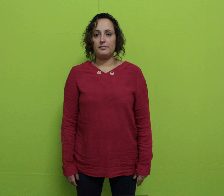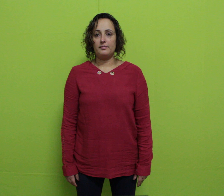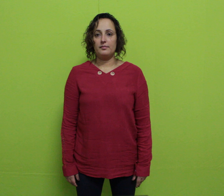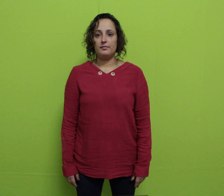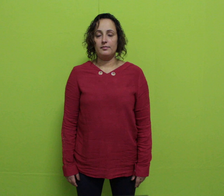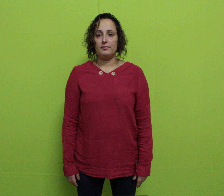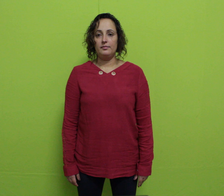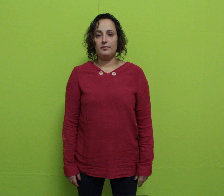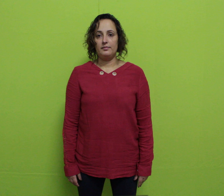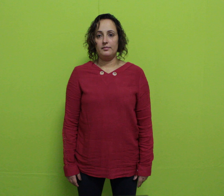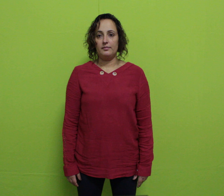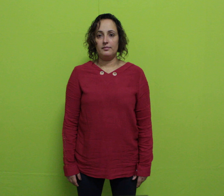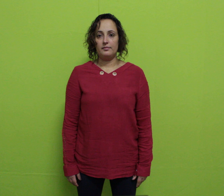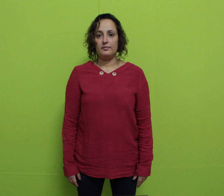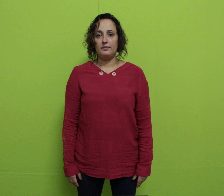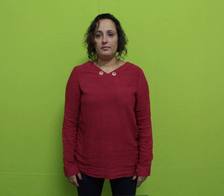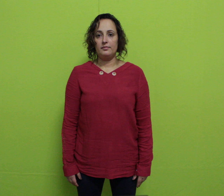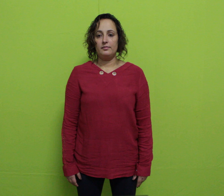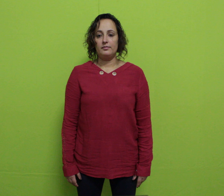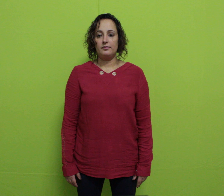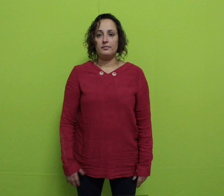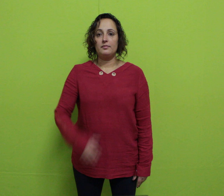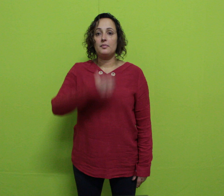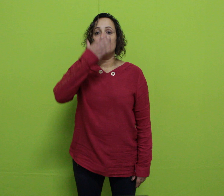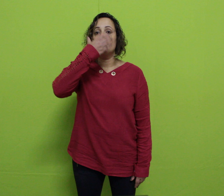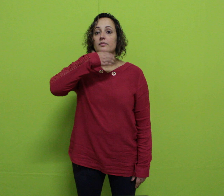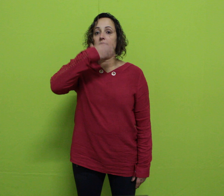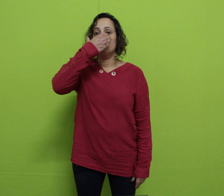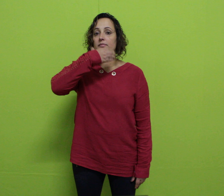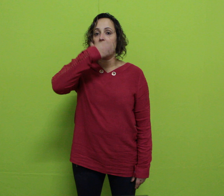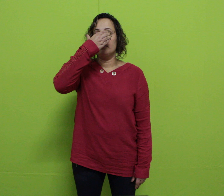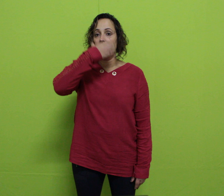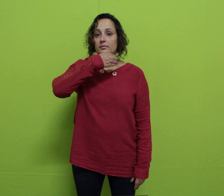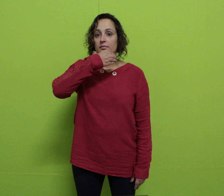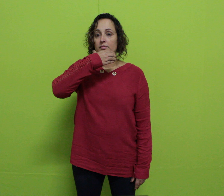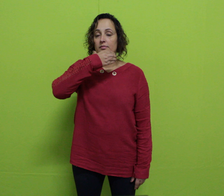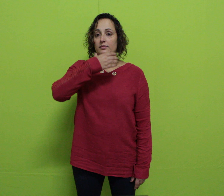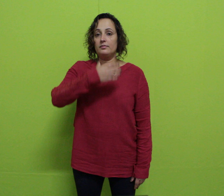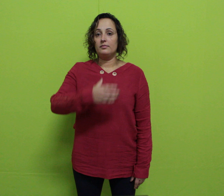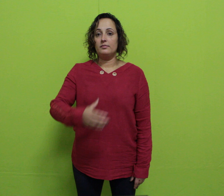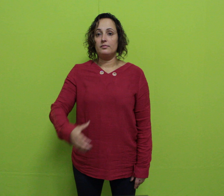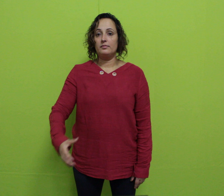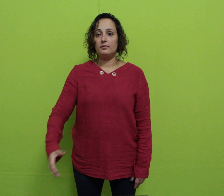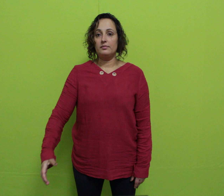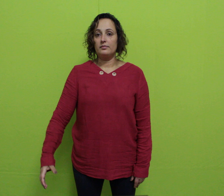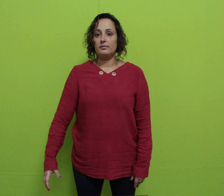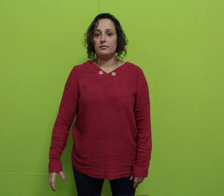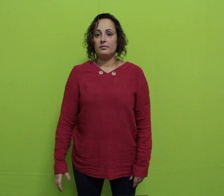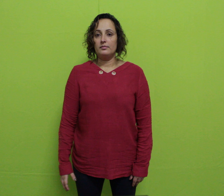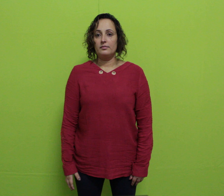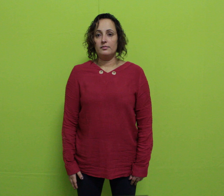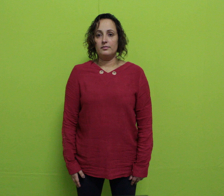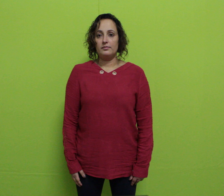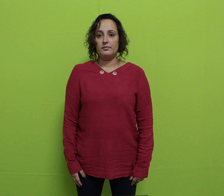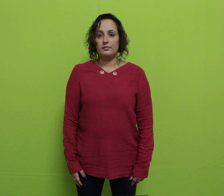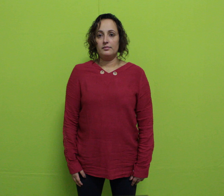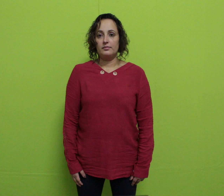maçã